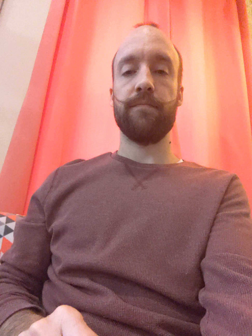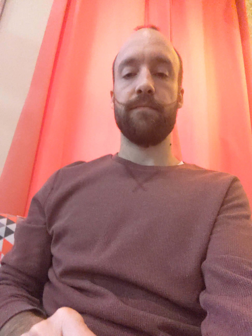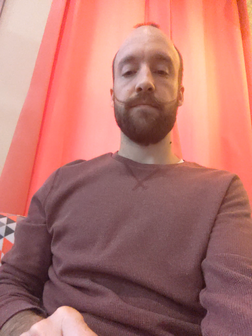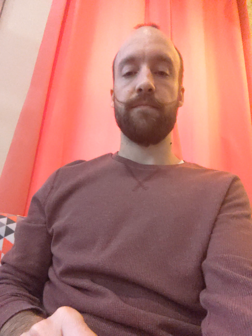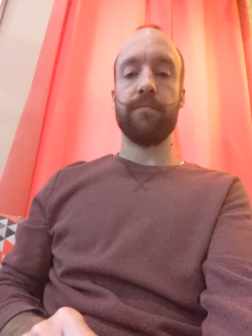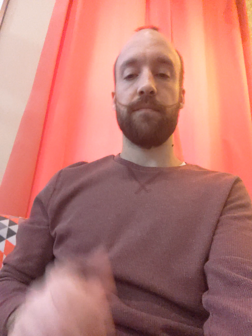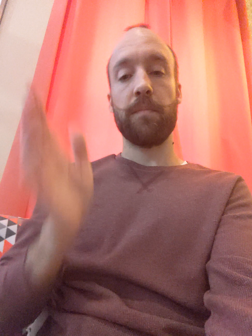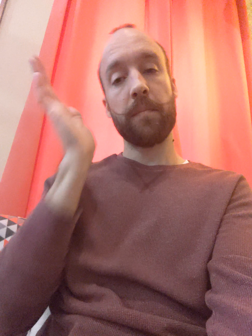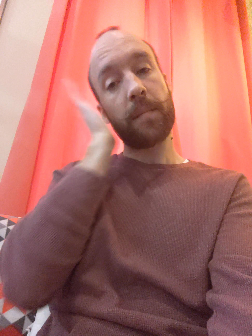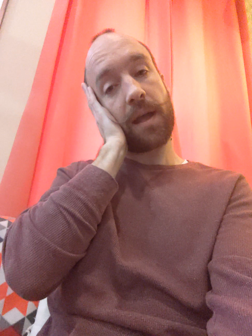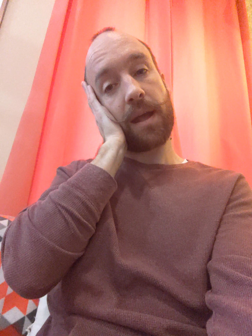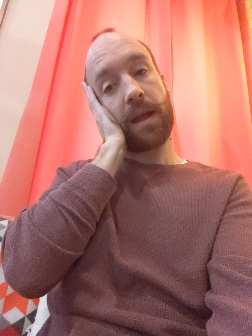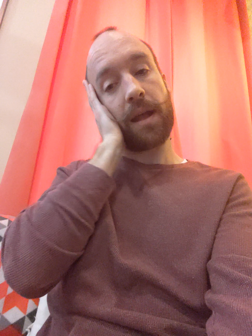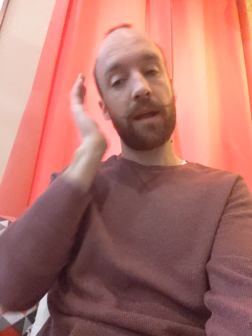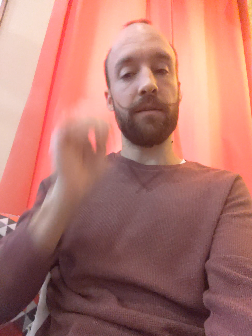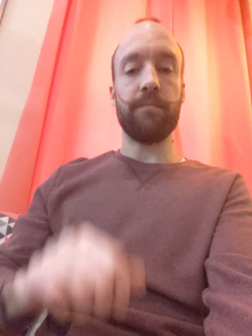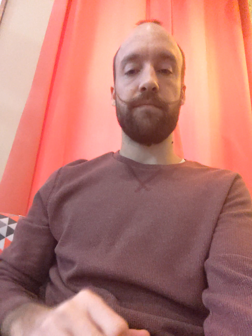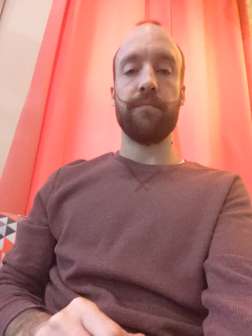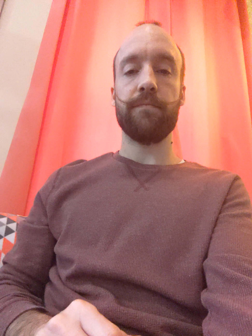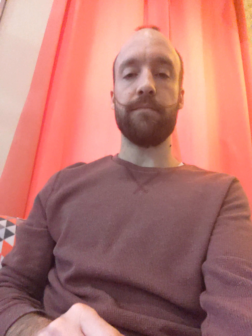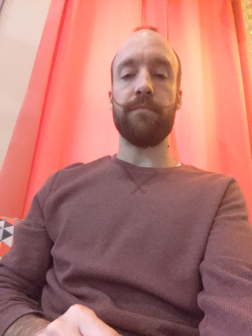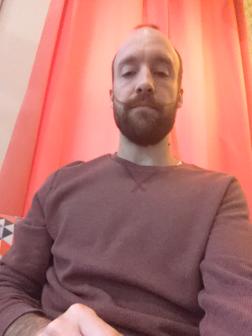bed